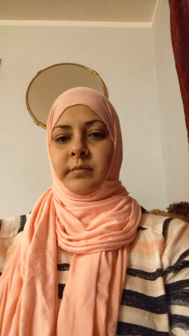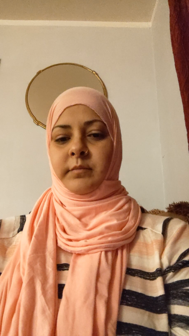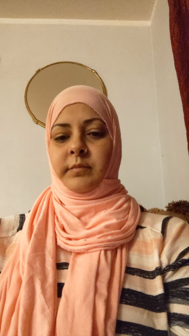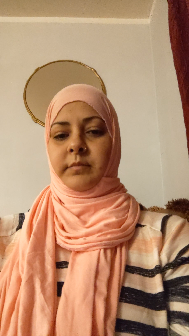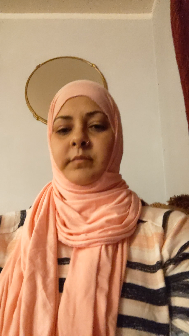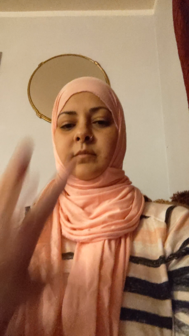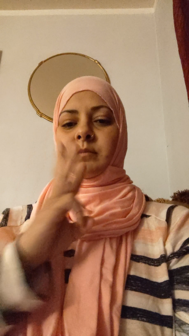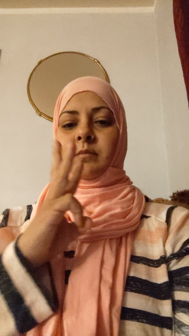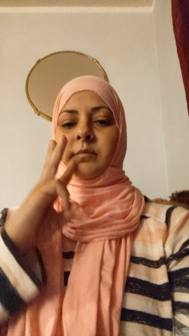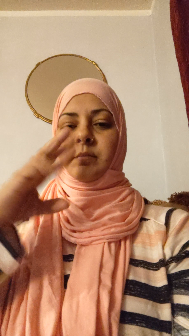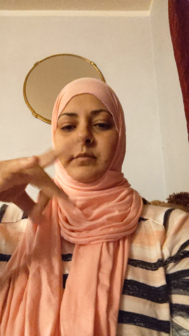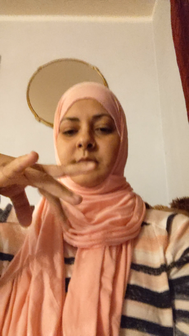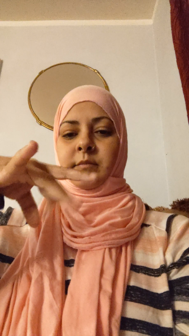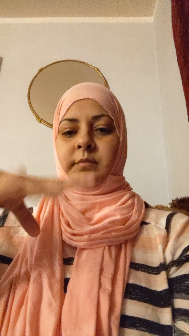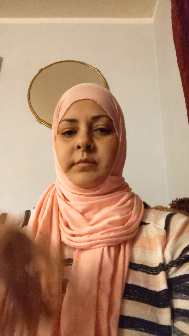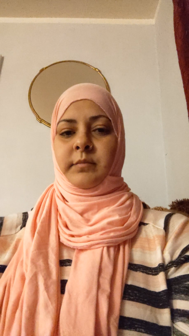melon